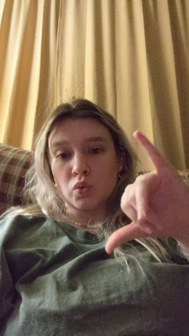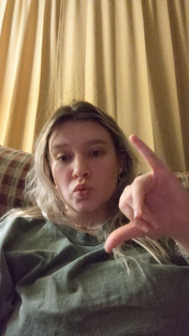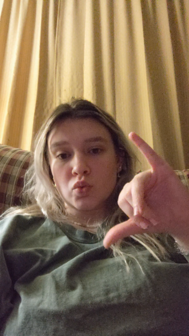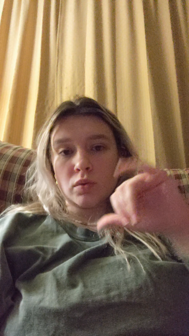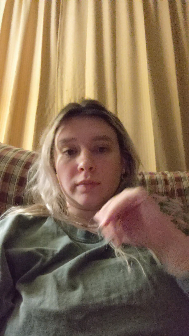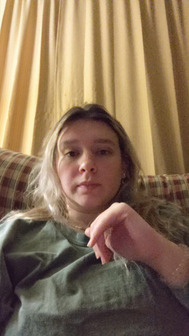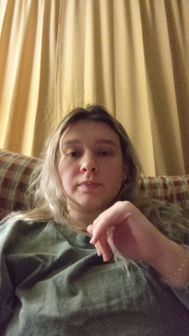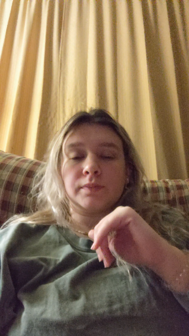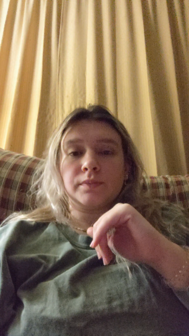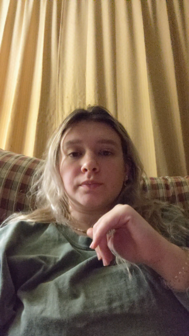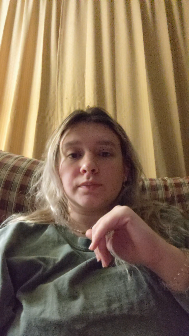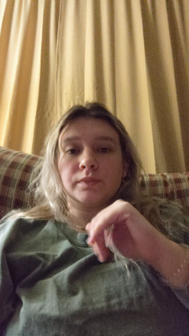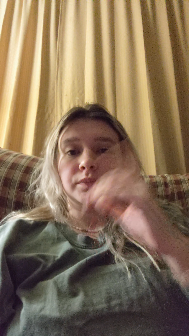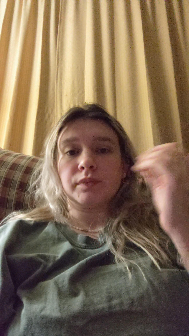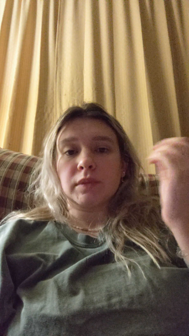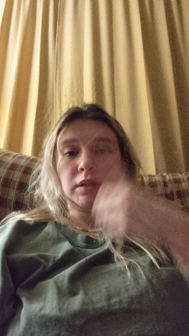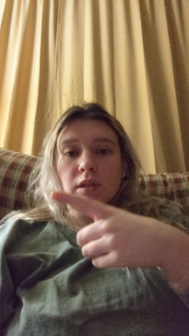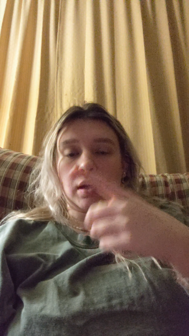day